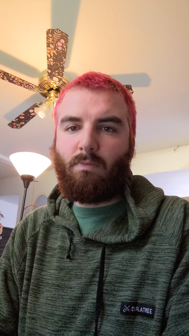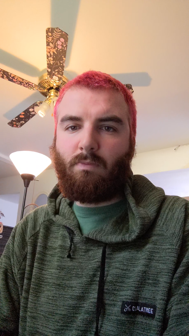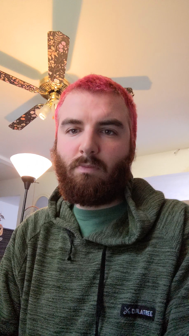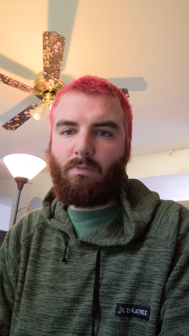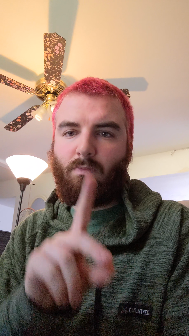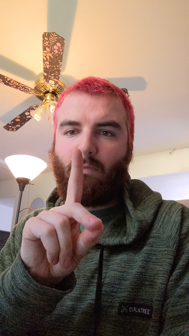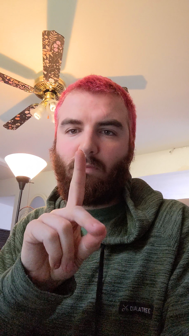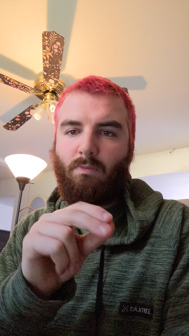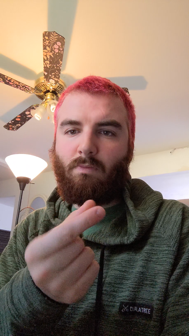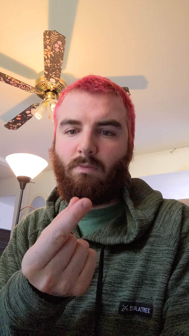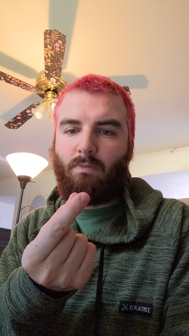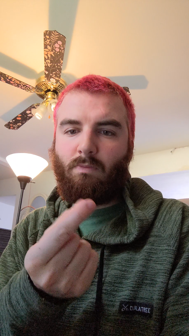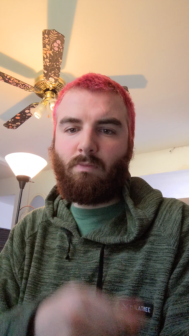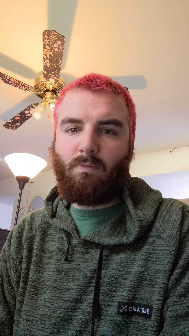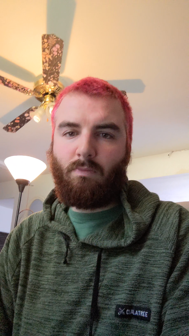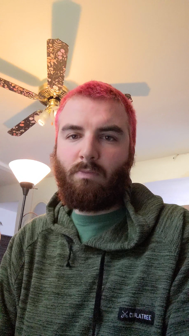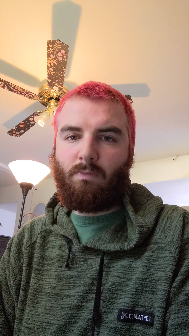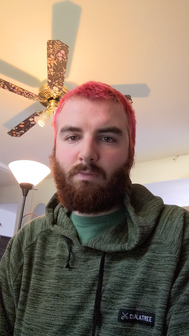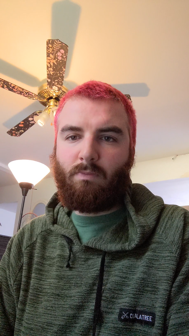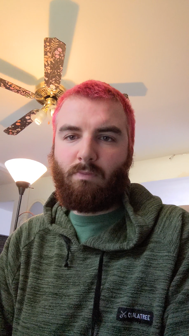do